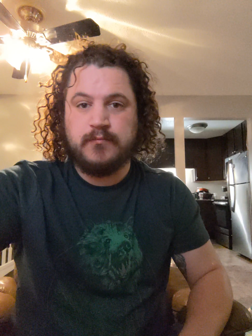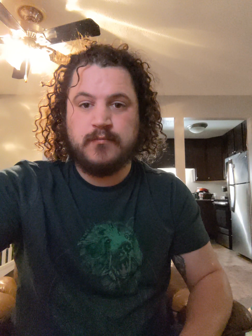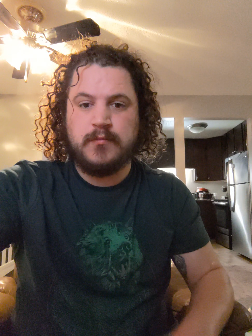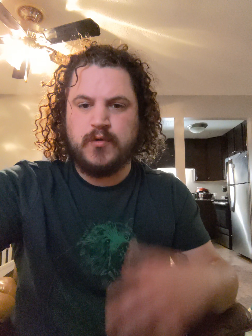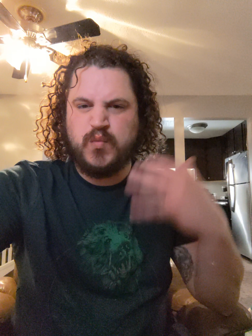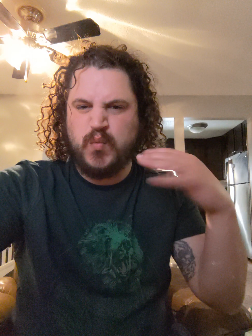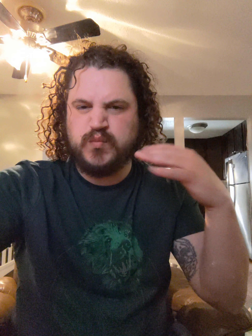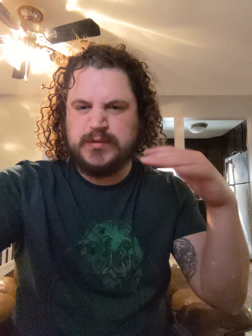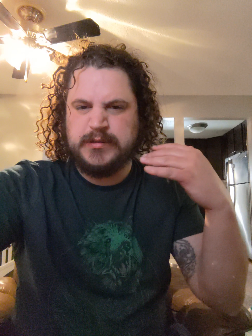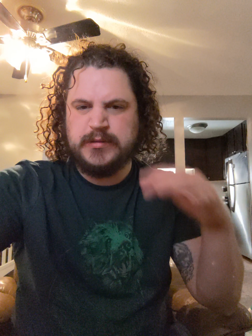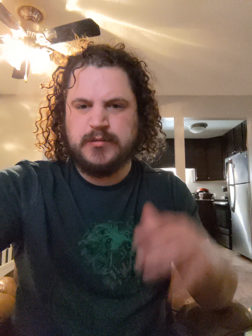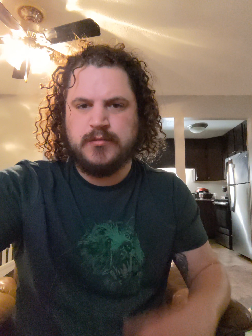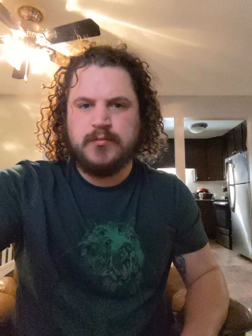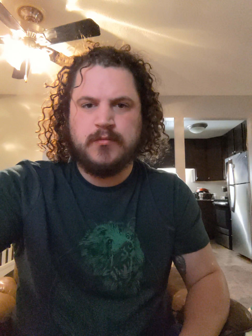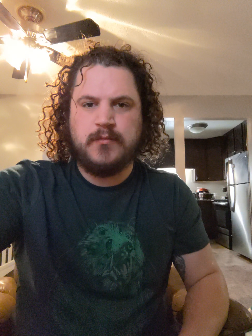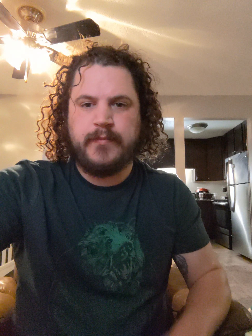noisy